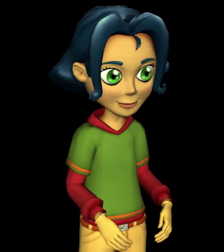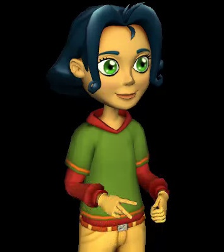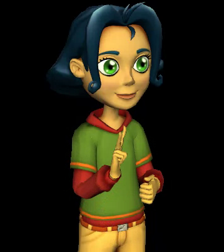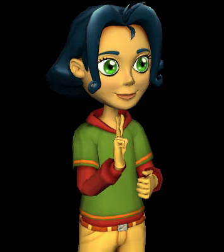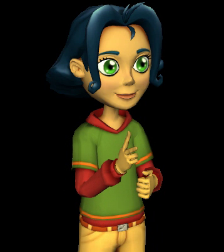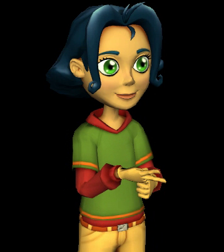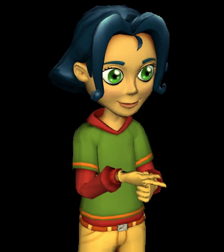سيء